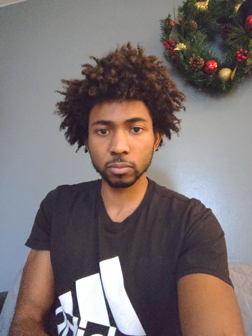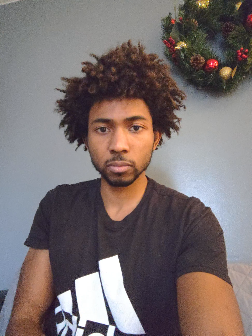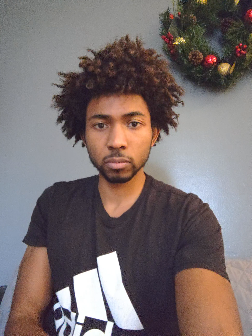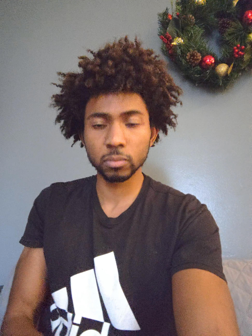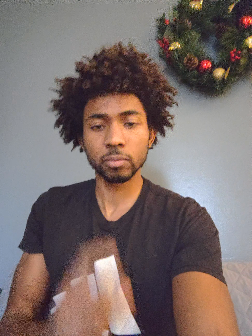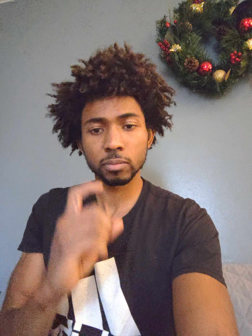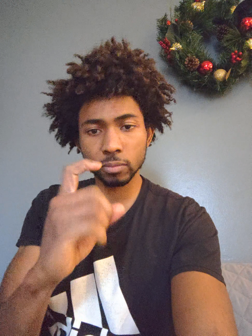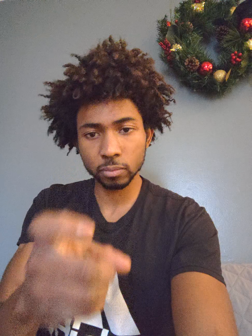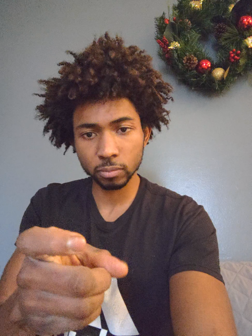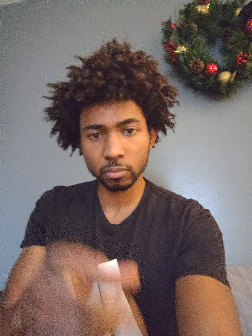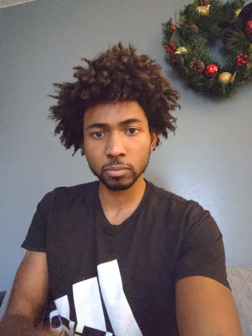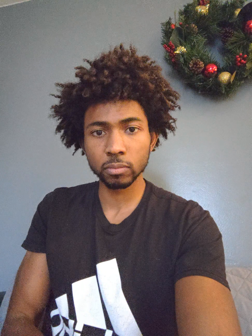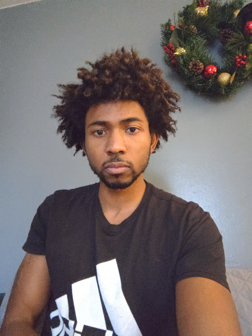gift